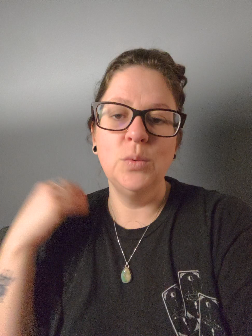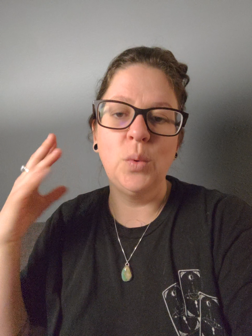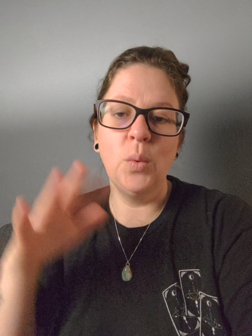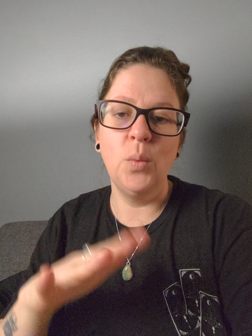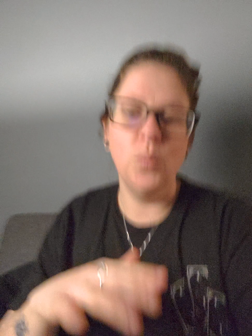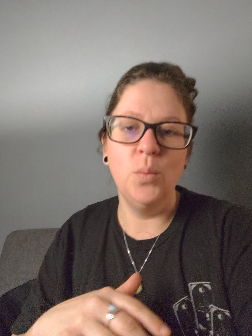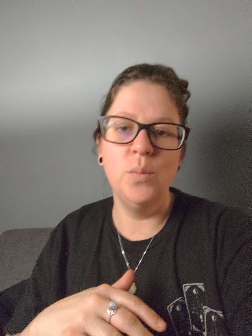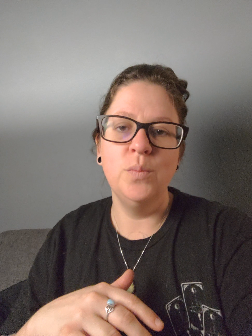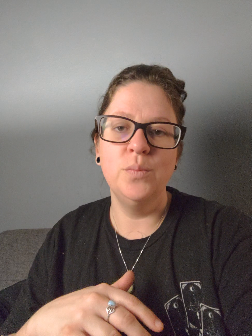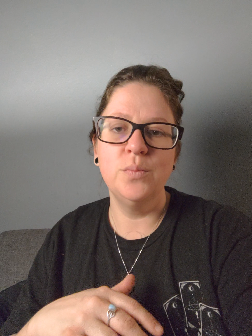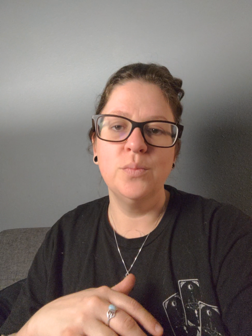snow